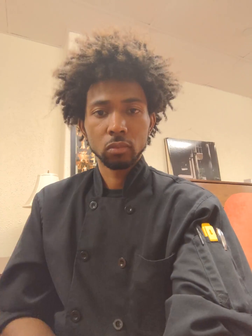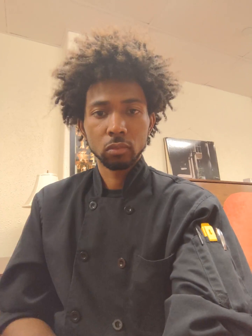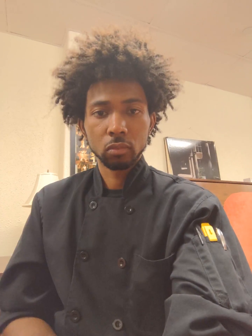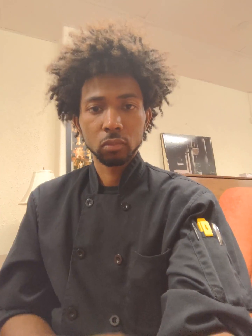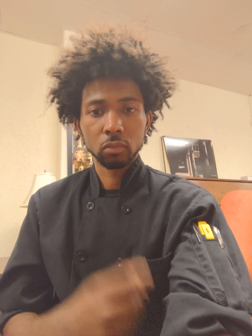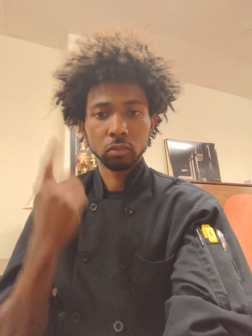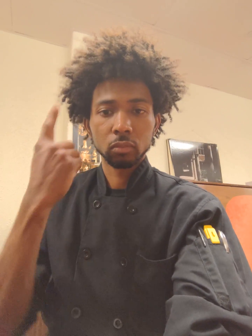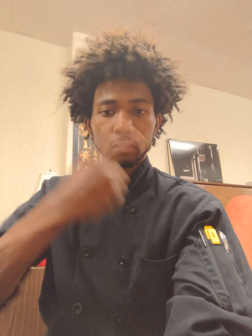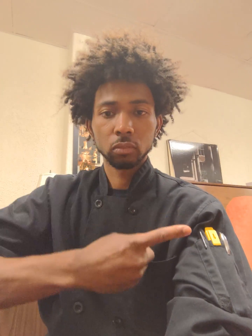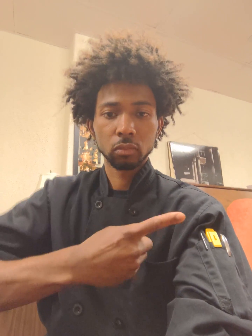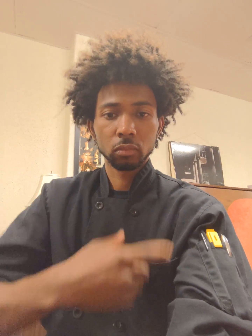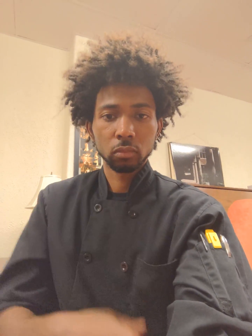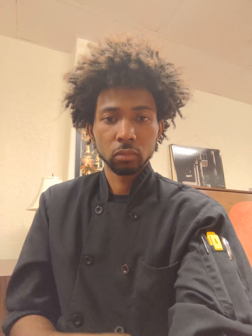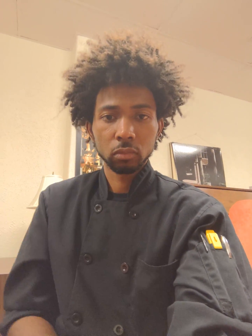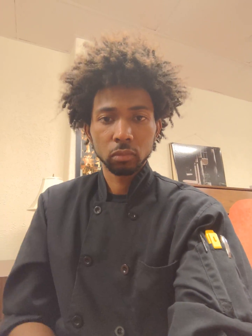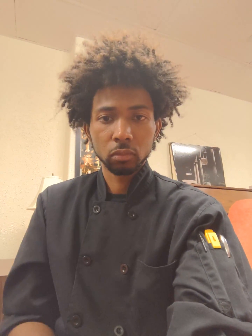day